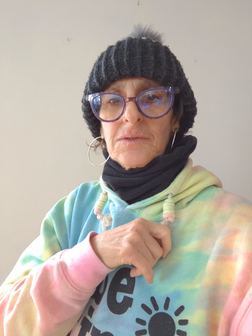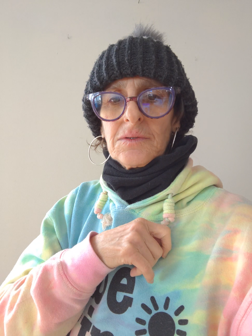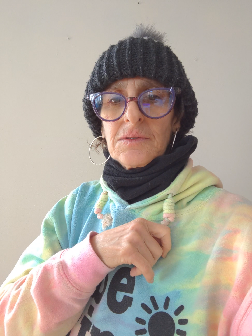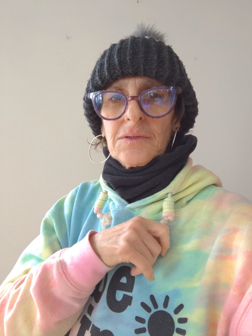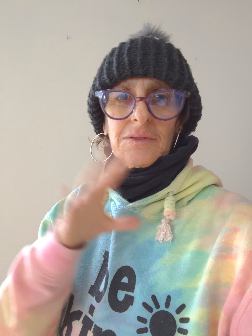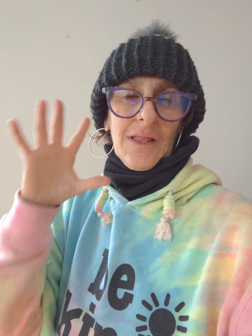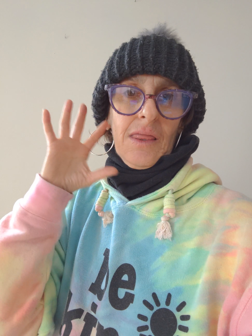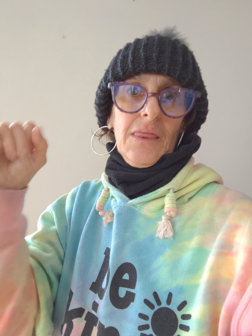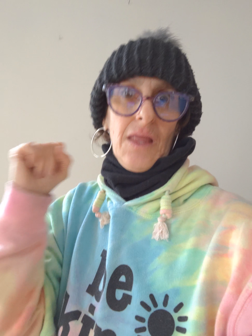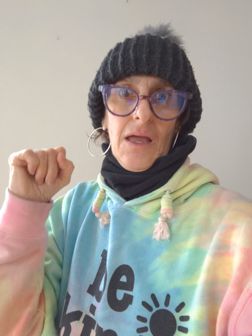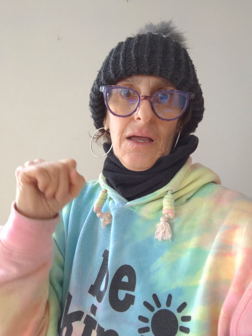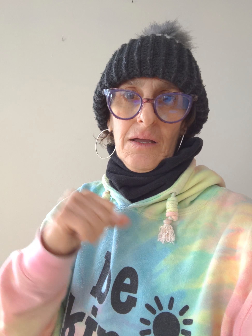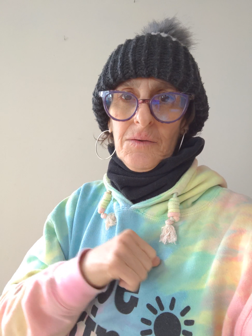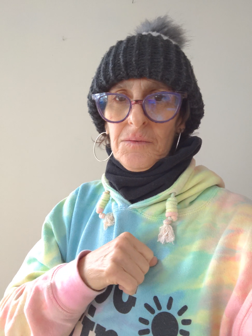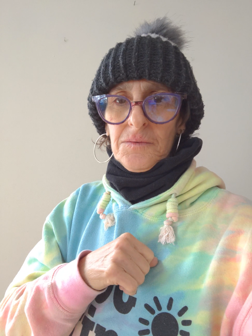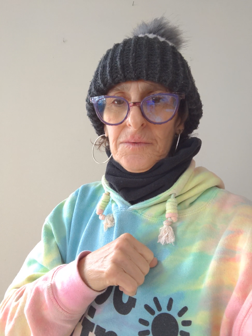loud